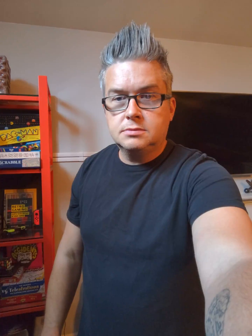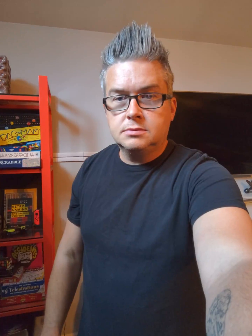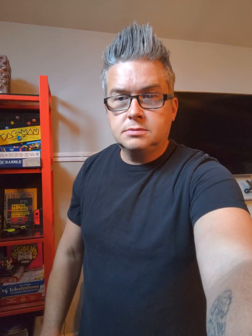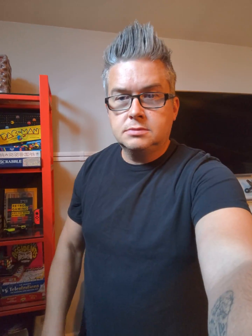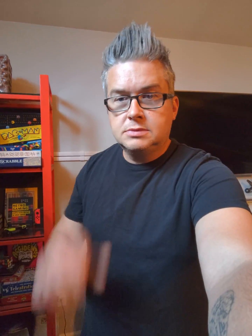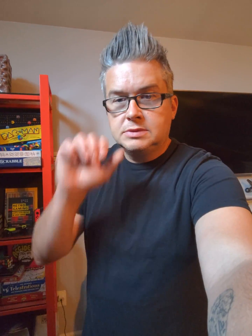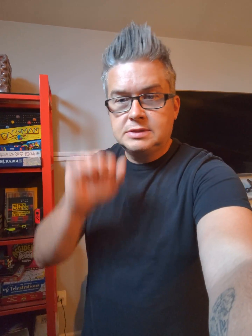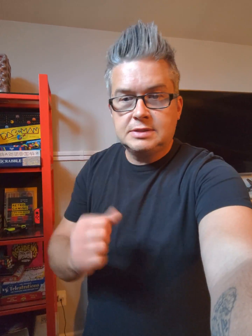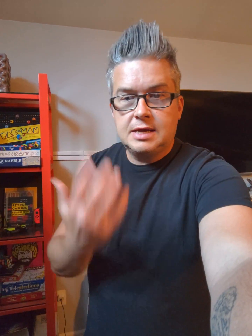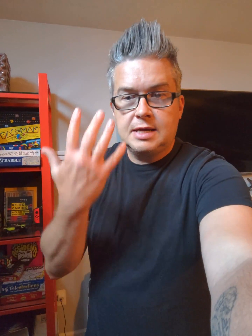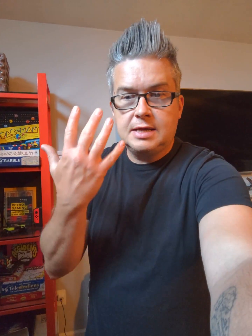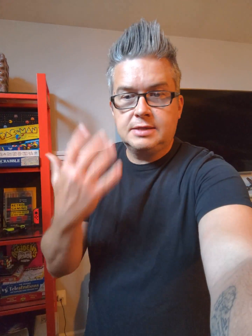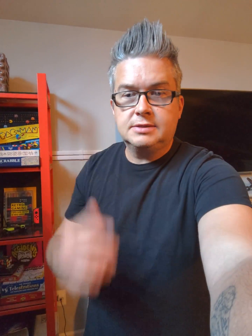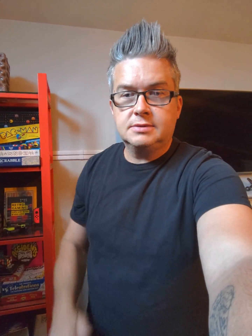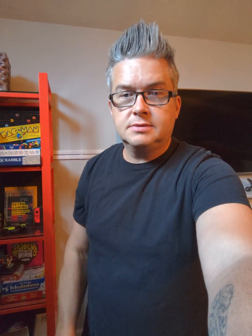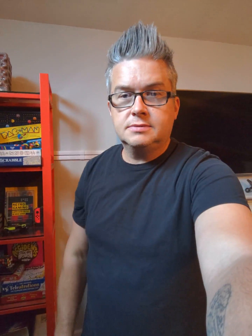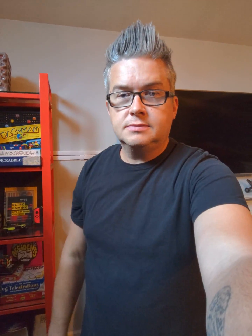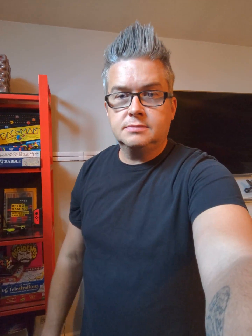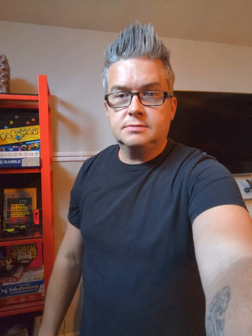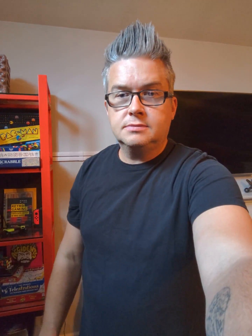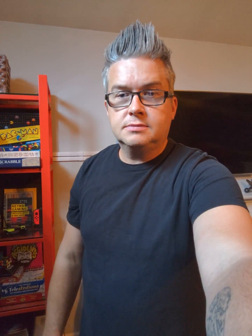gloves